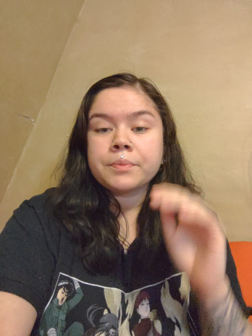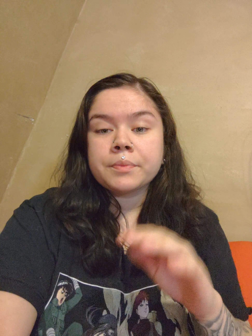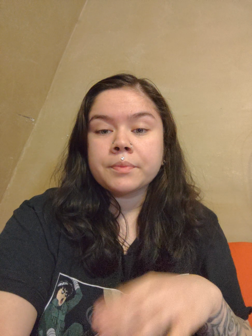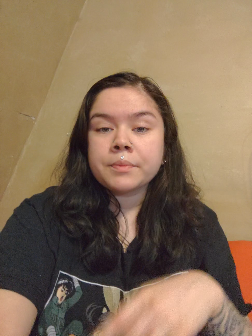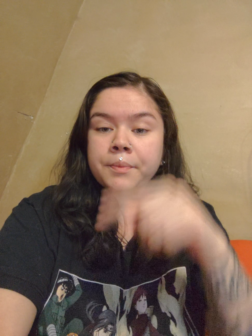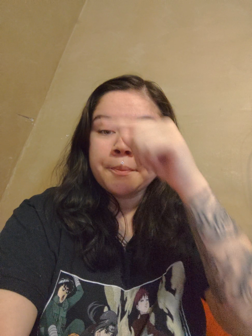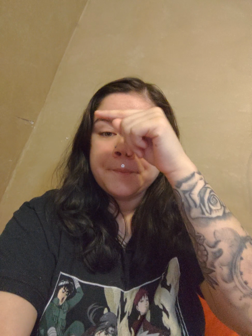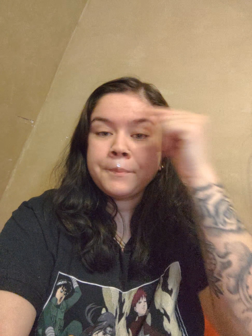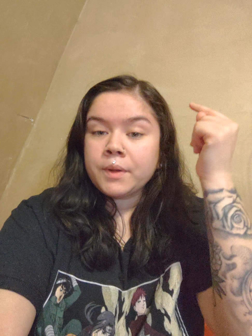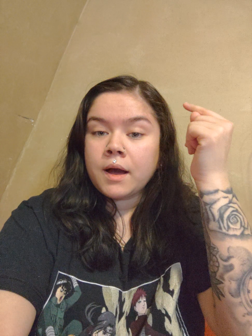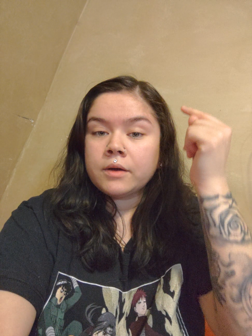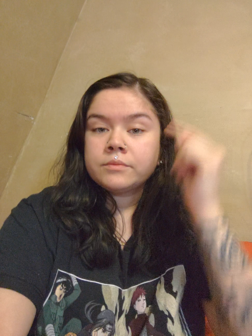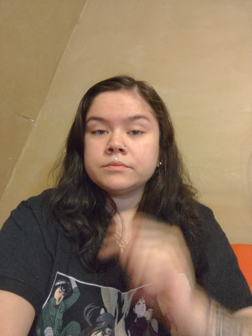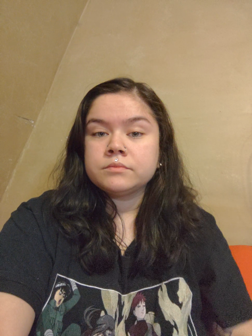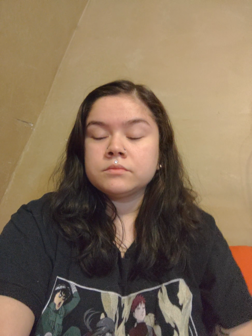black